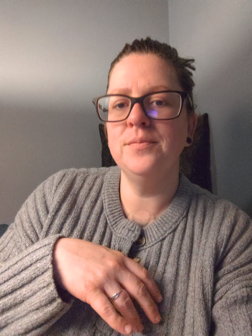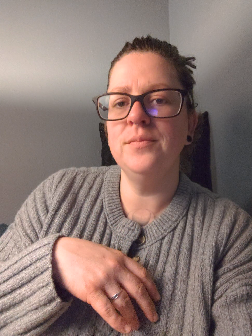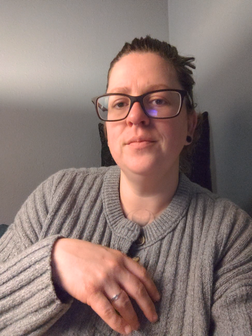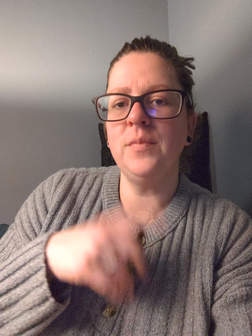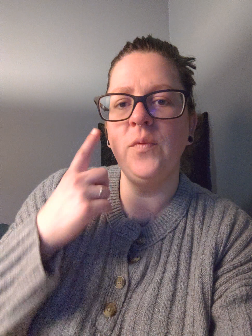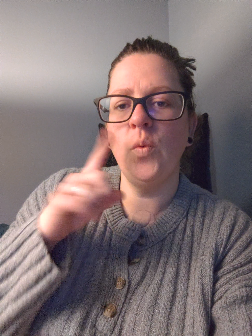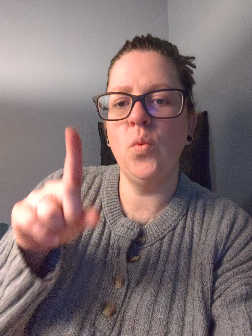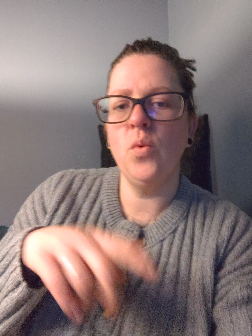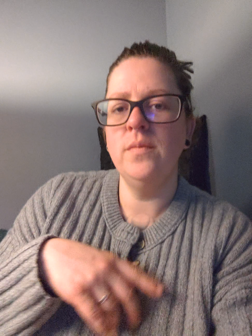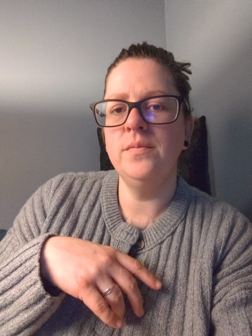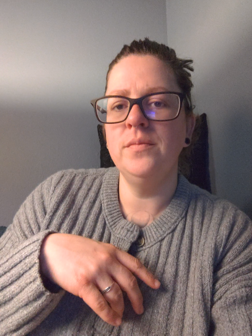for